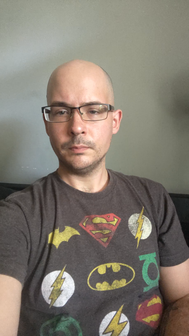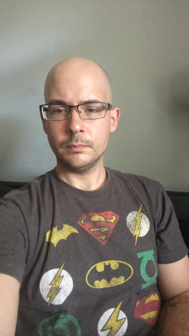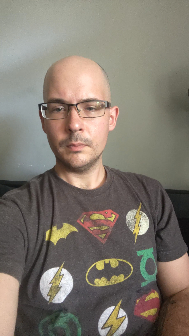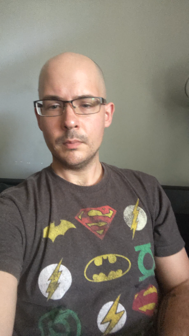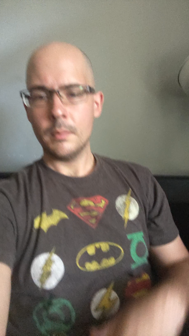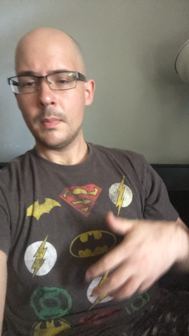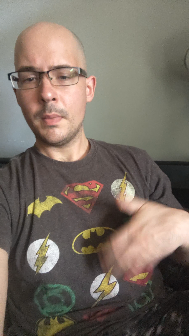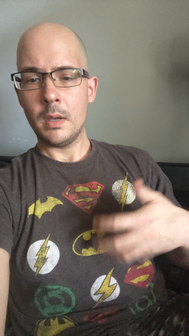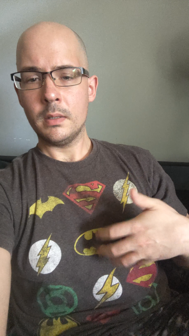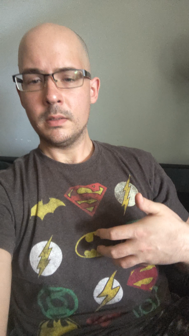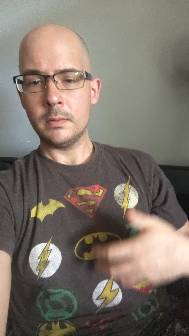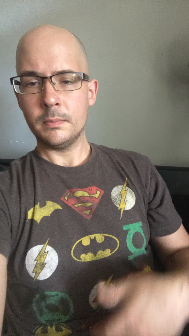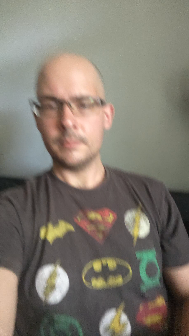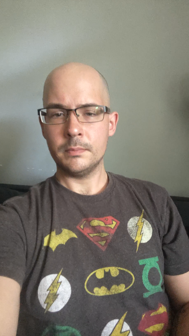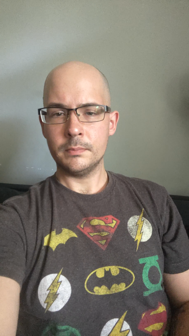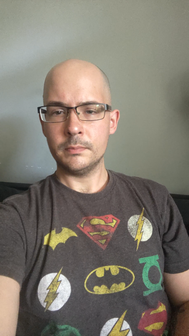monkey